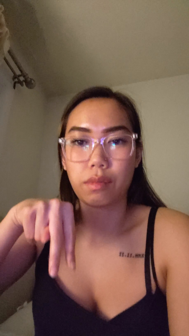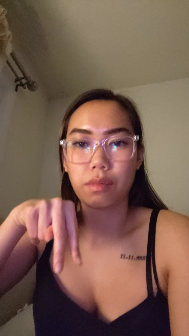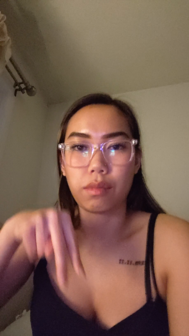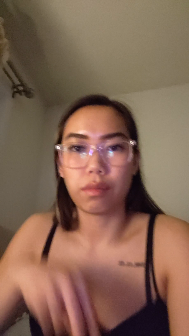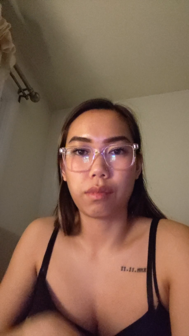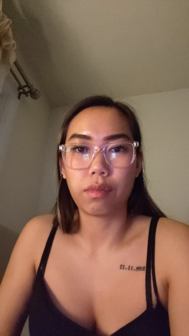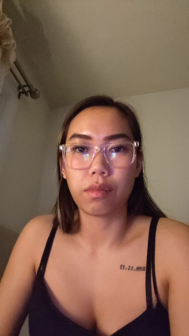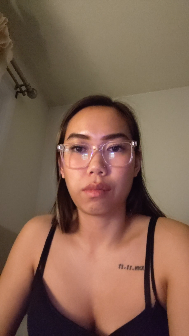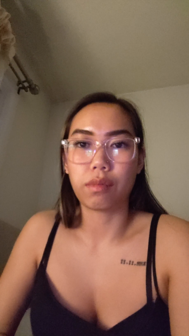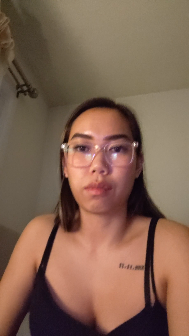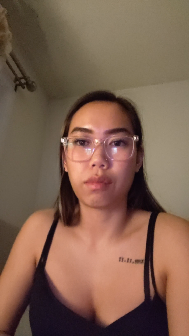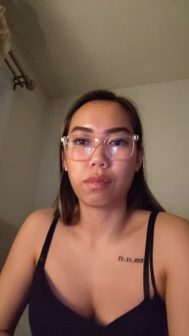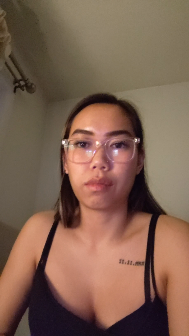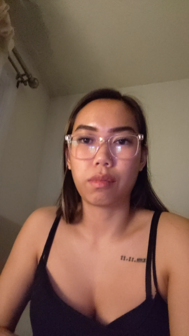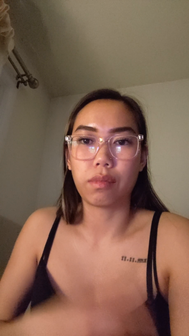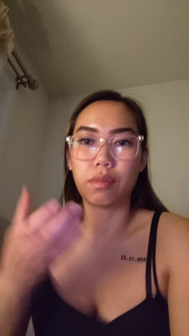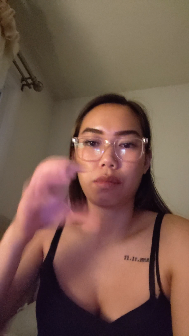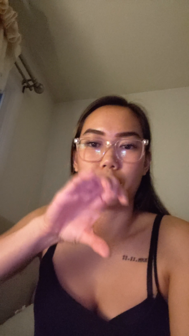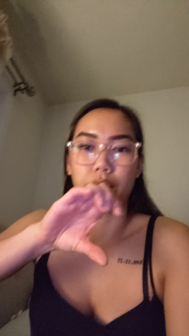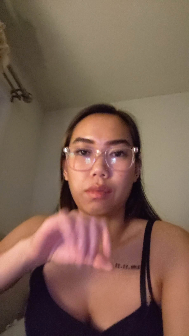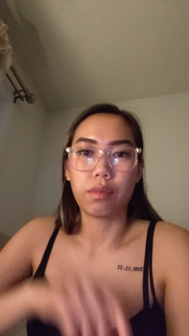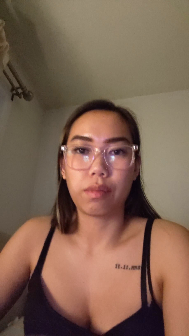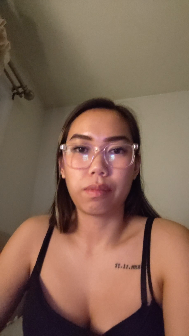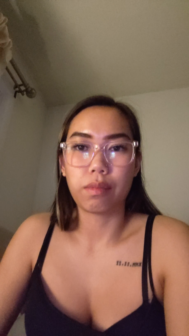dump